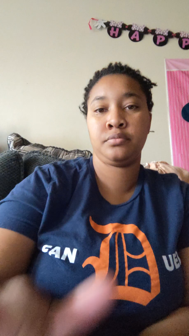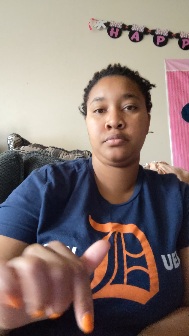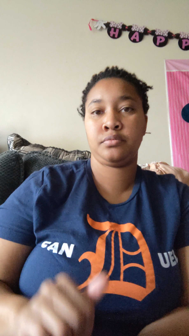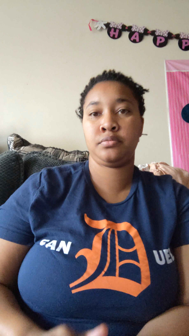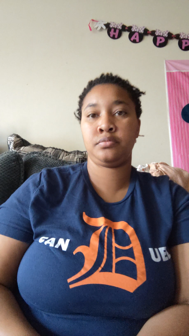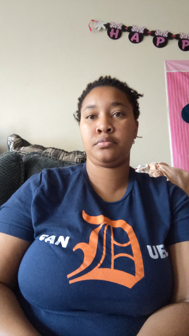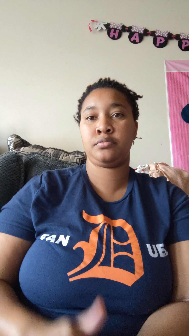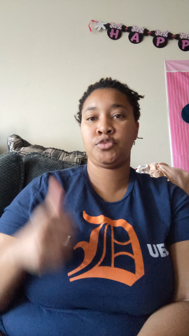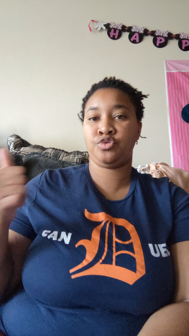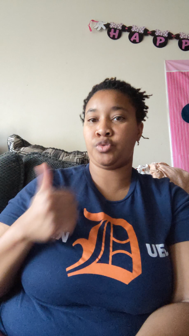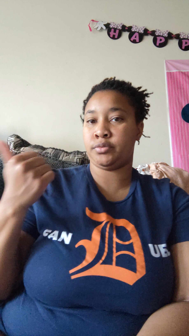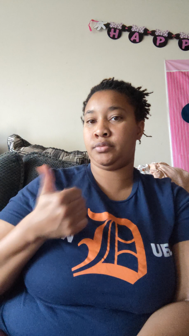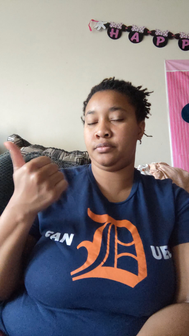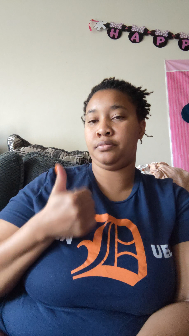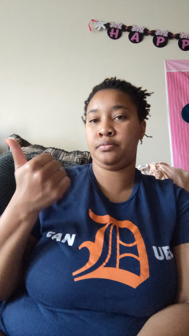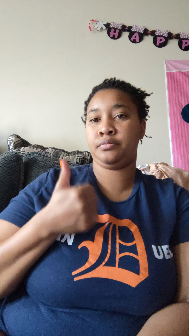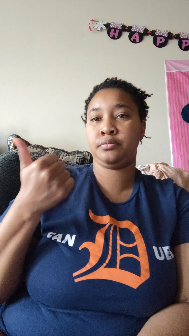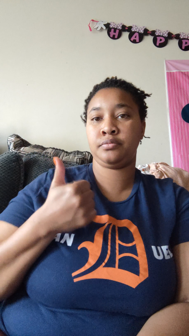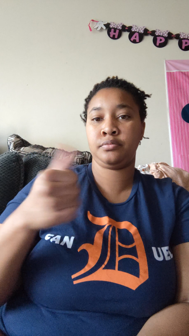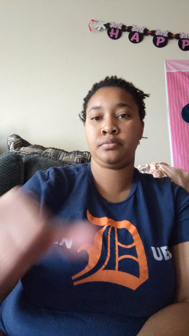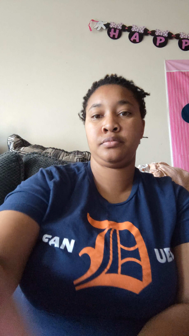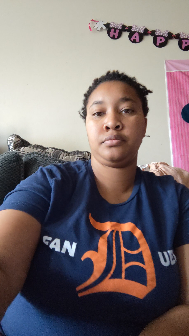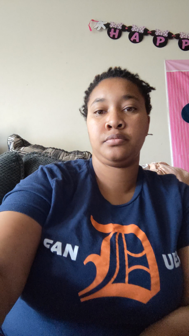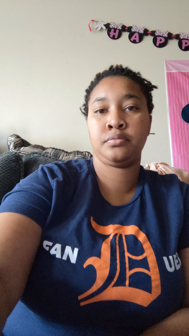chase